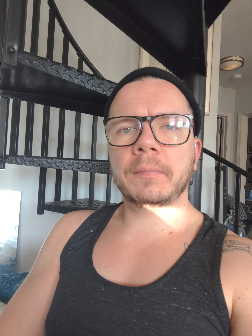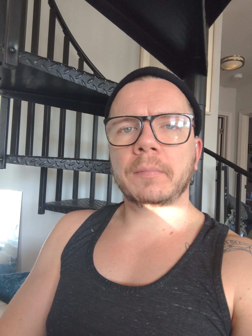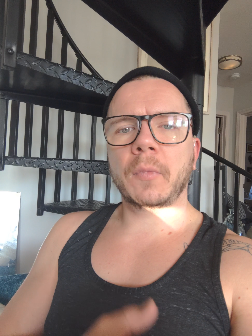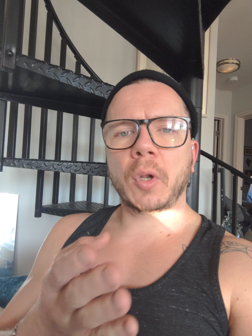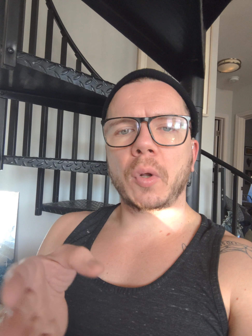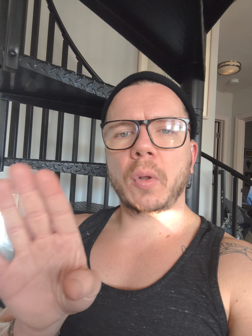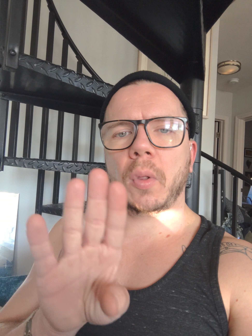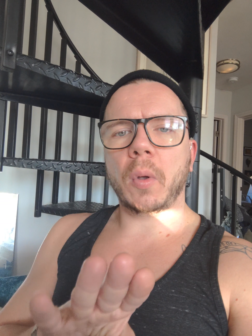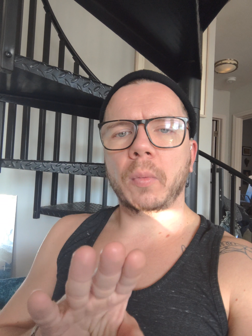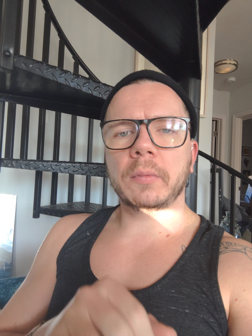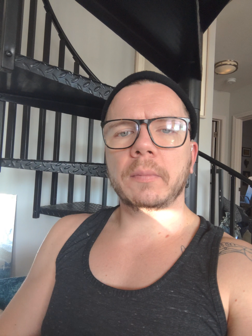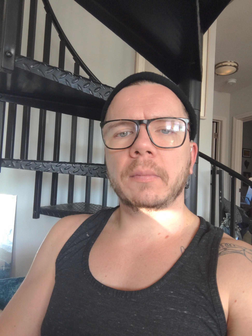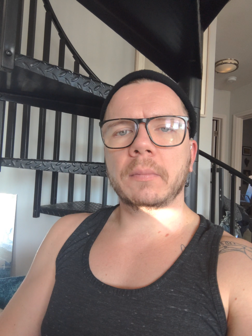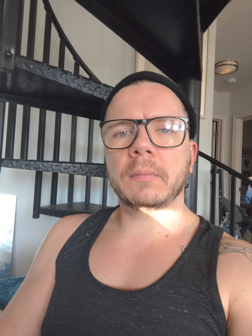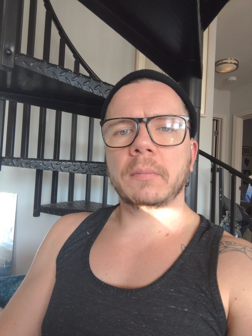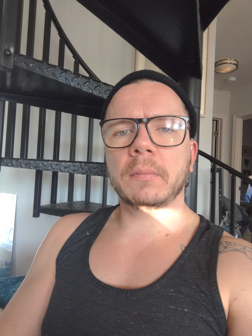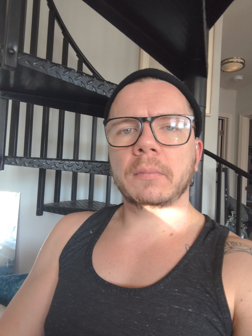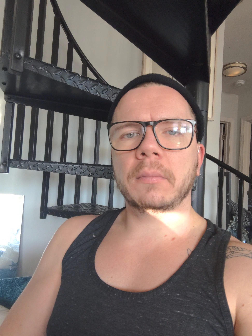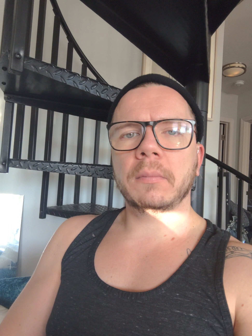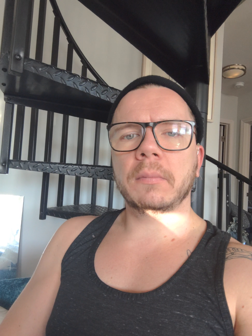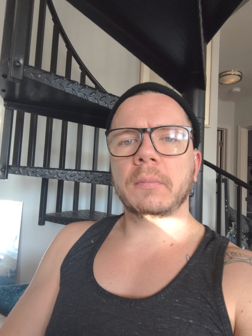close